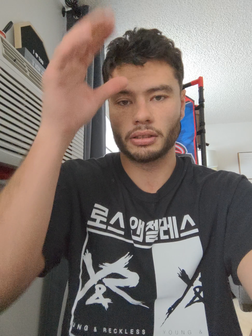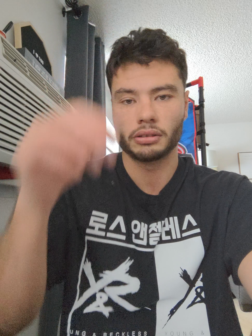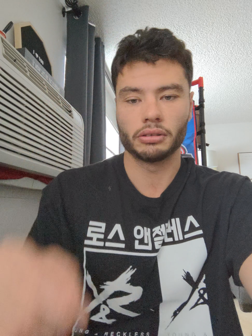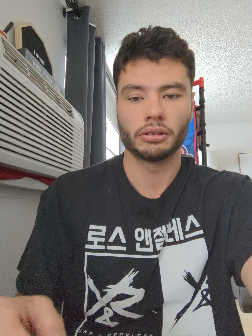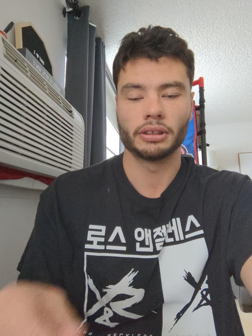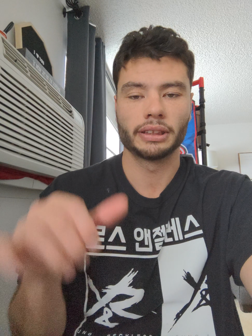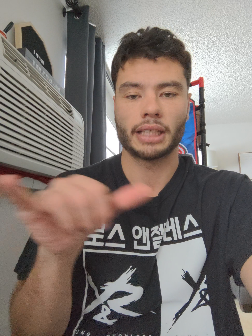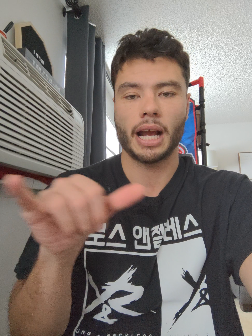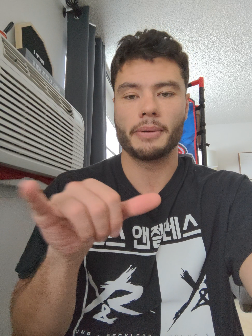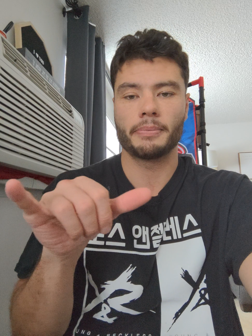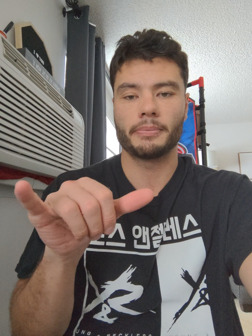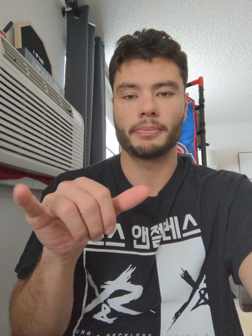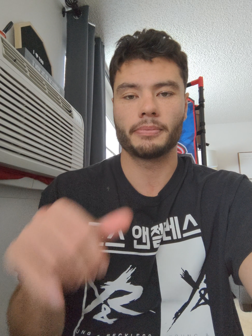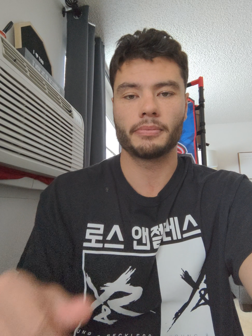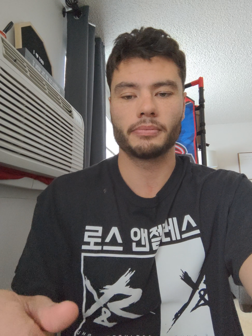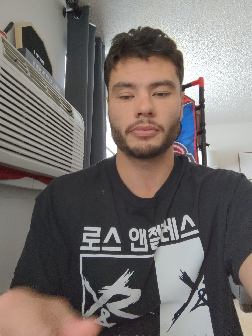same